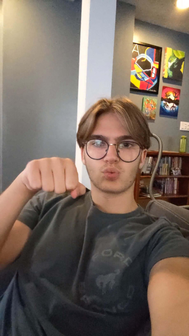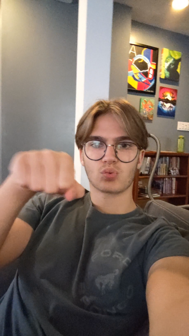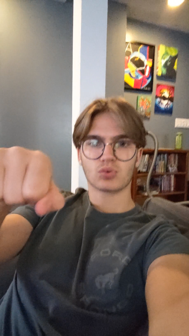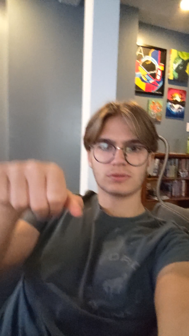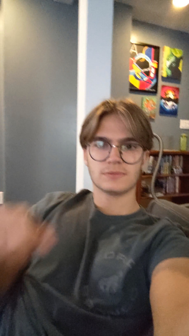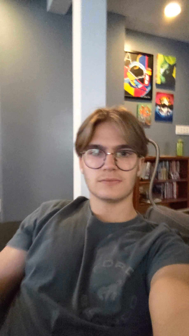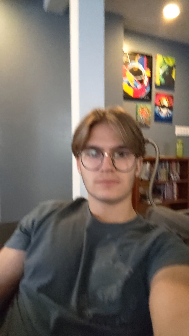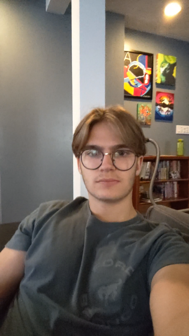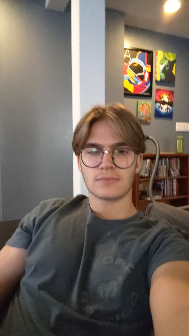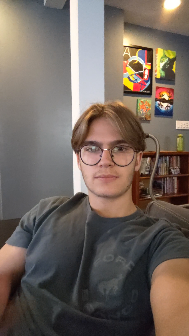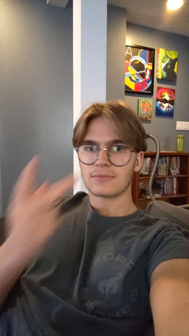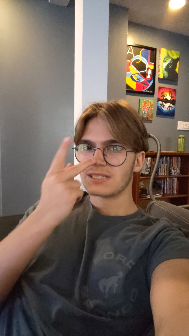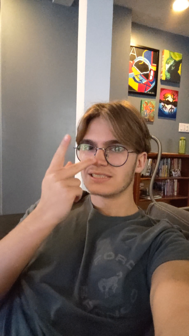penis